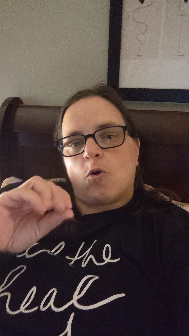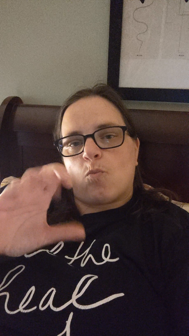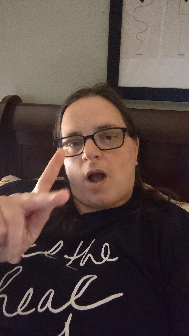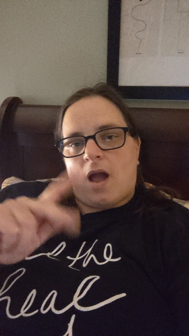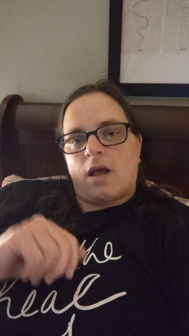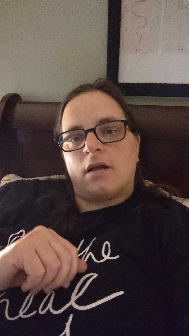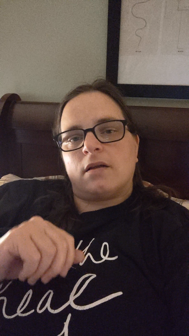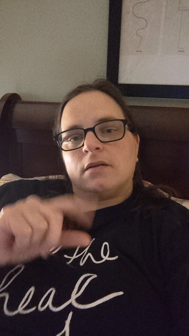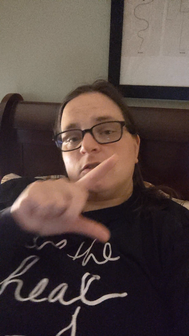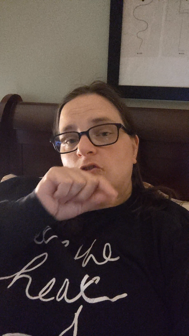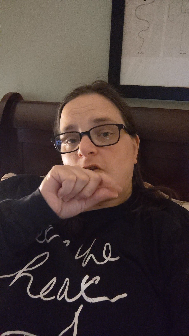chicken